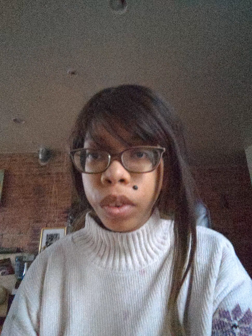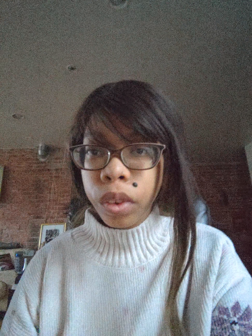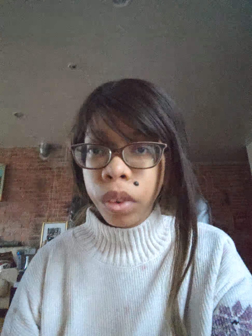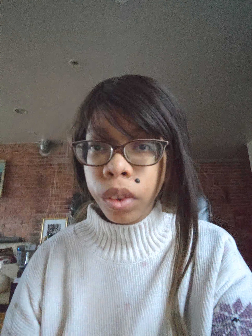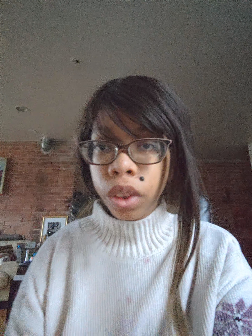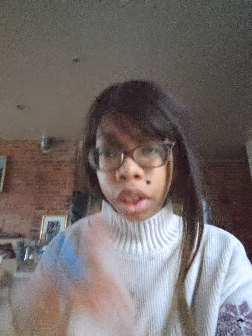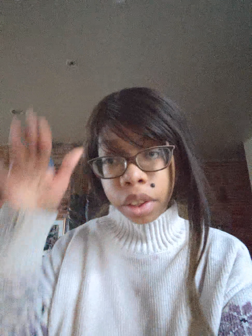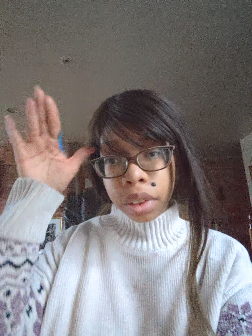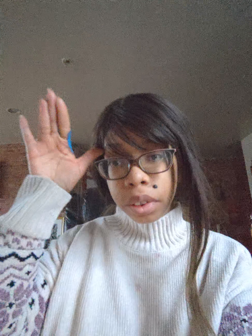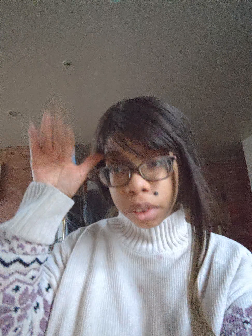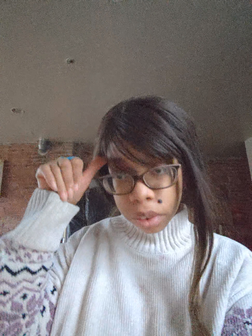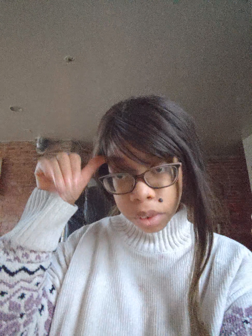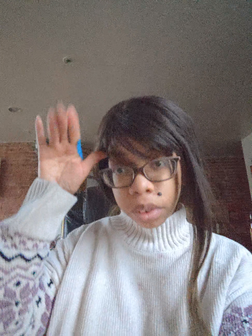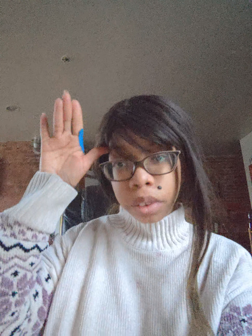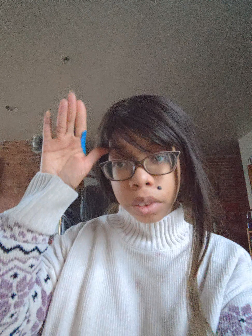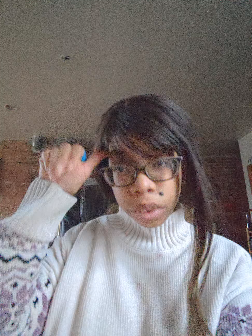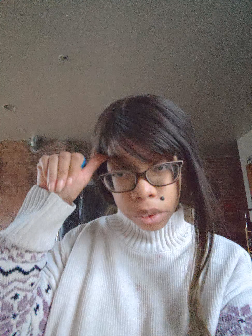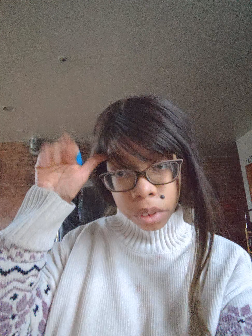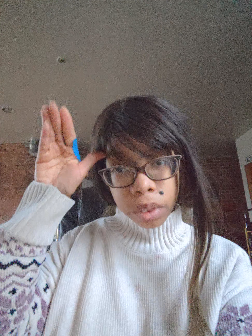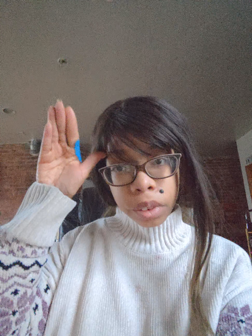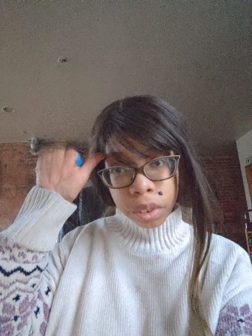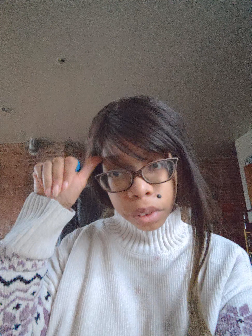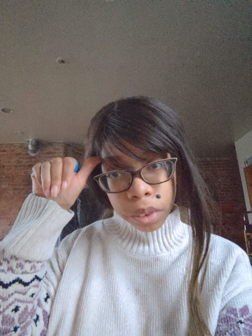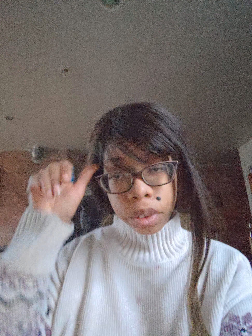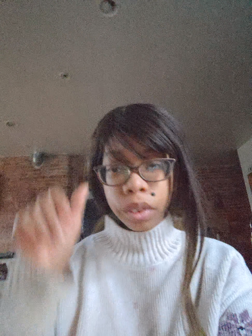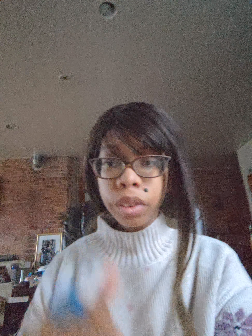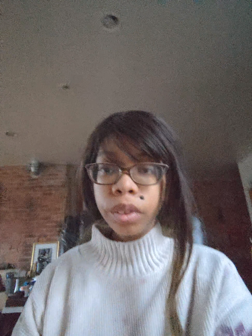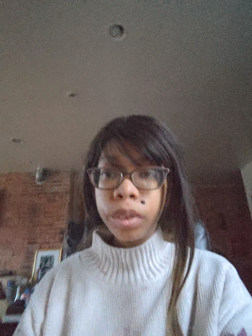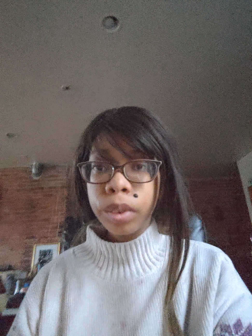donkey